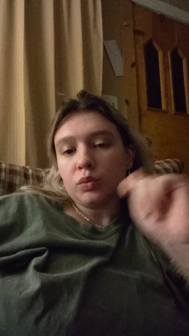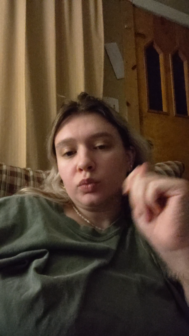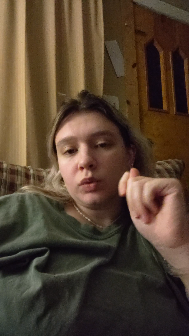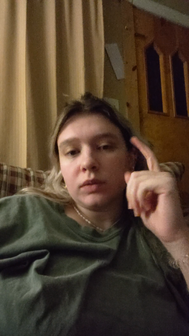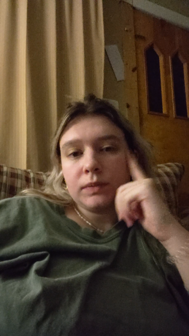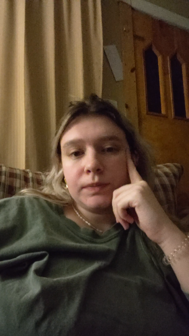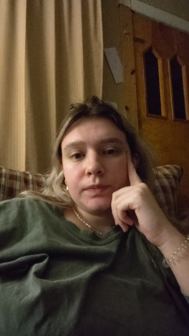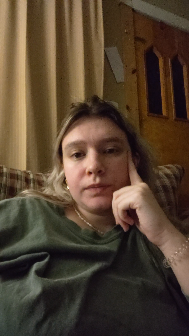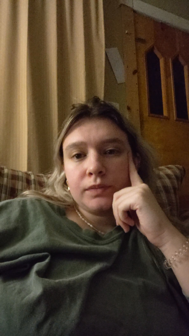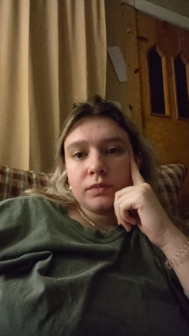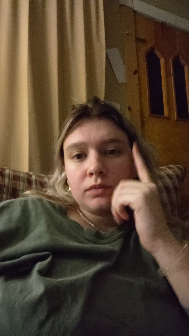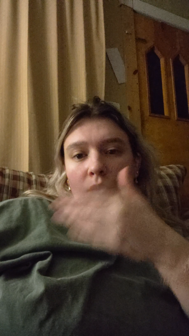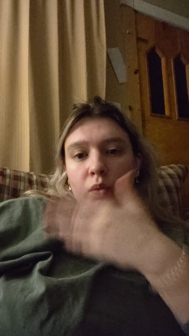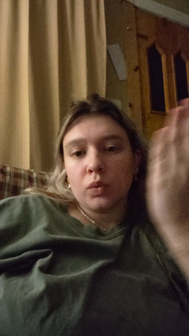all gone